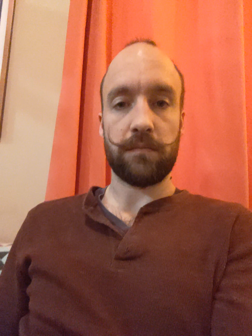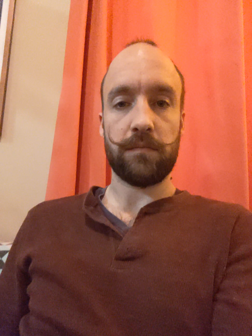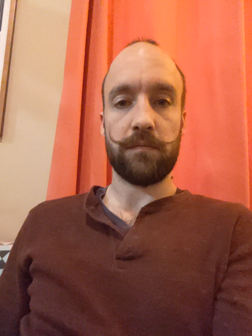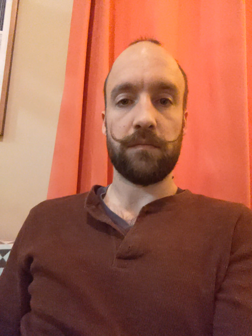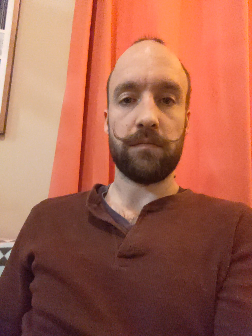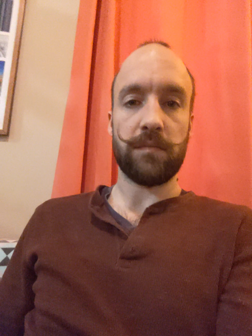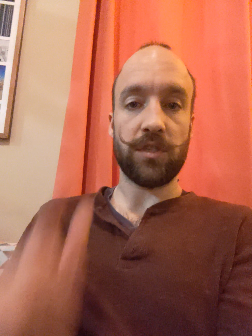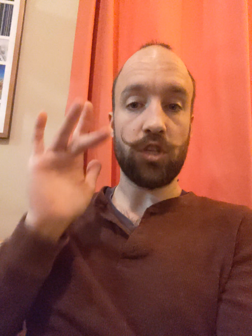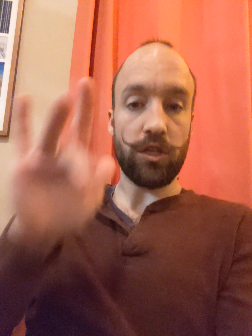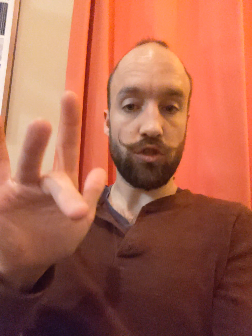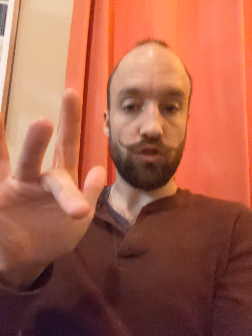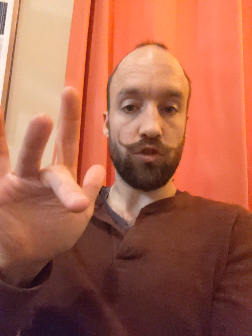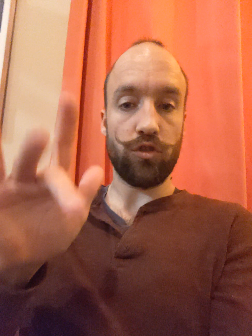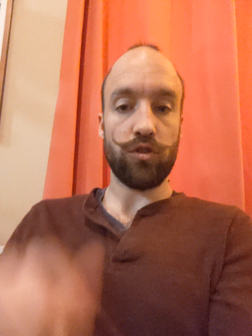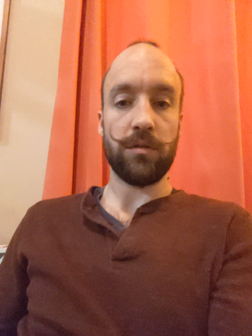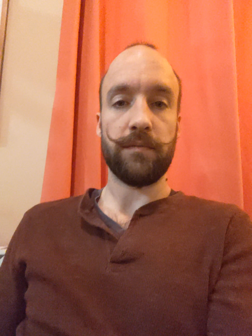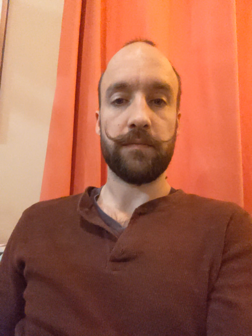touch